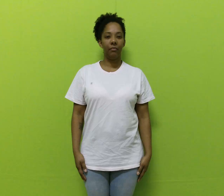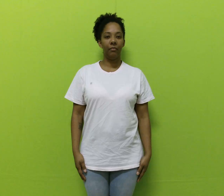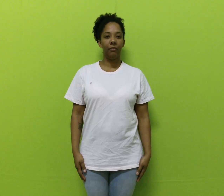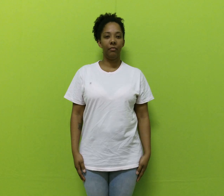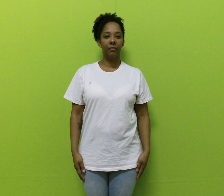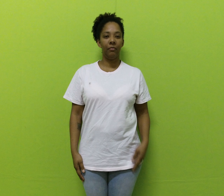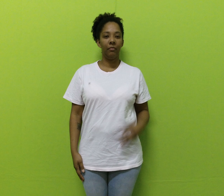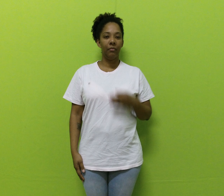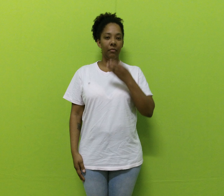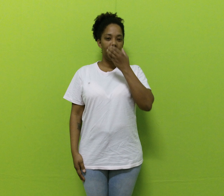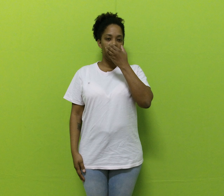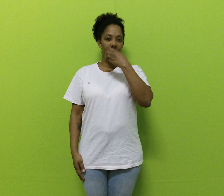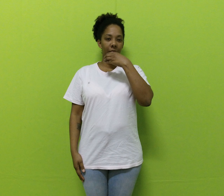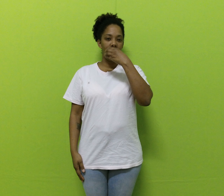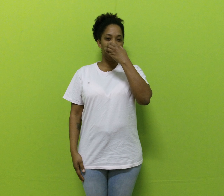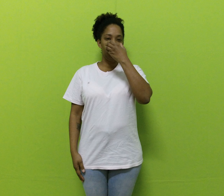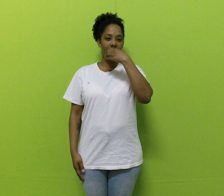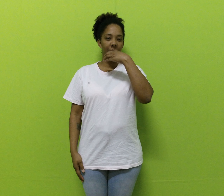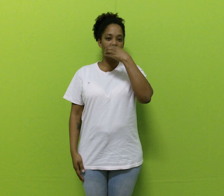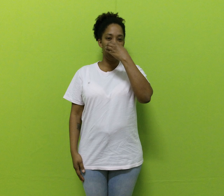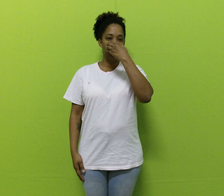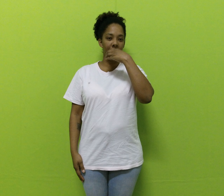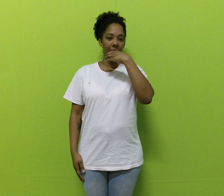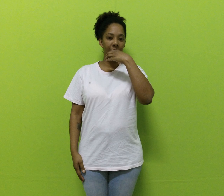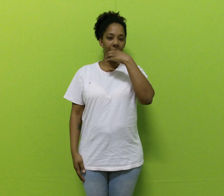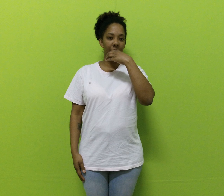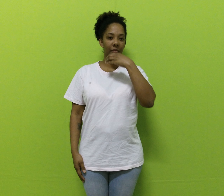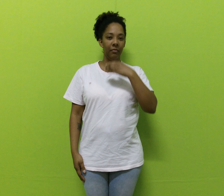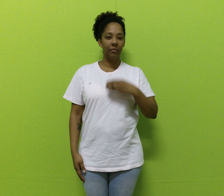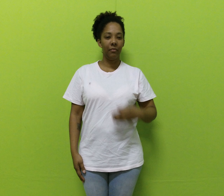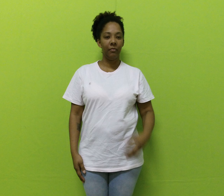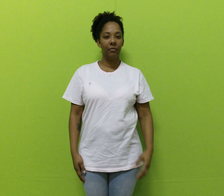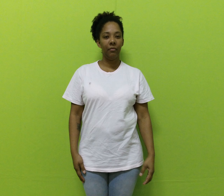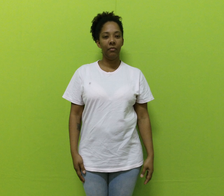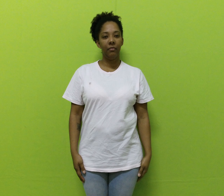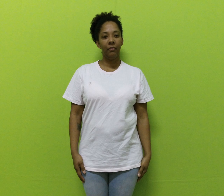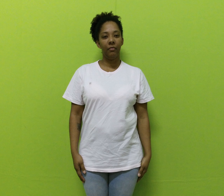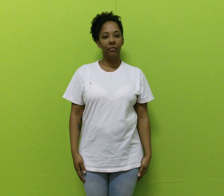maçã